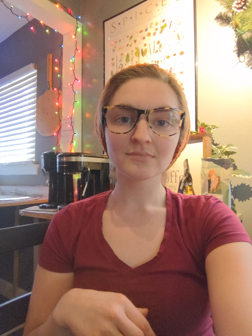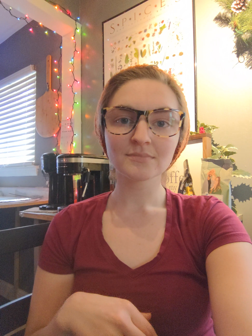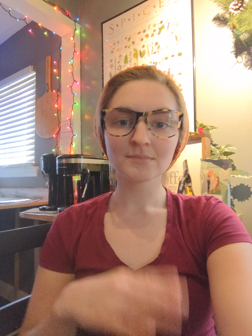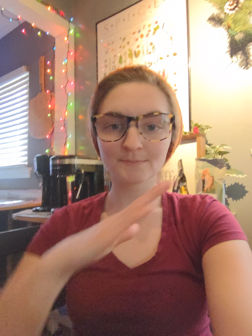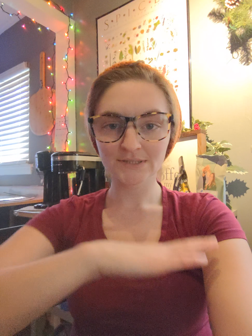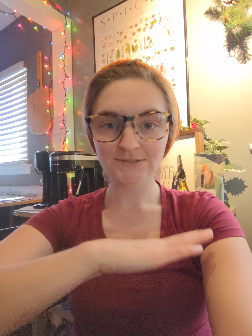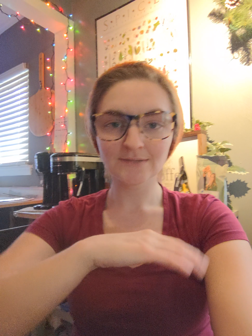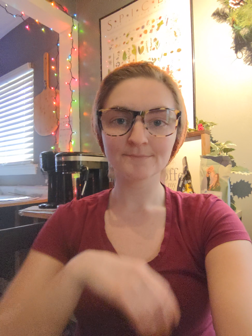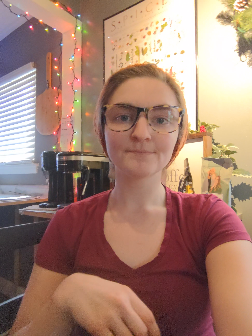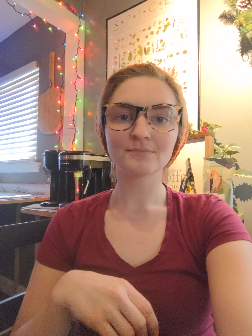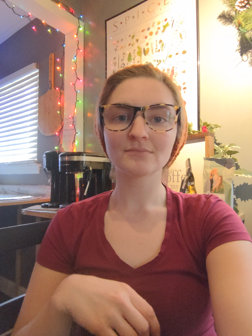table